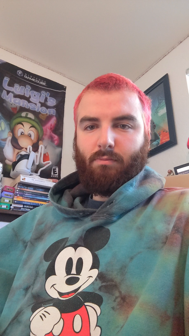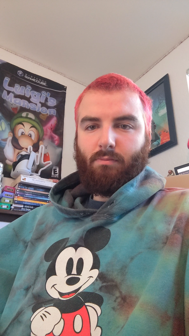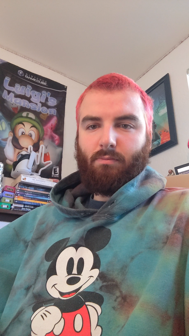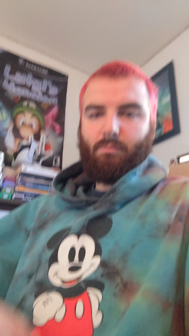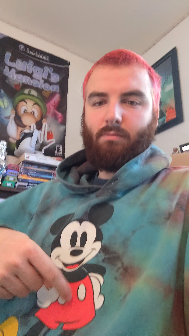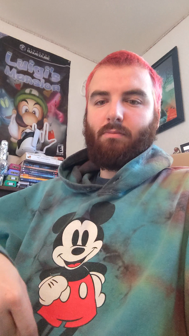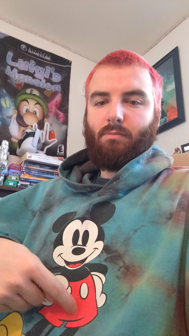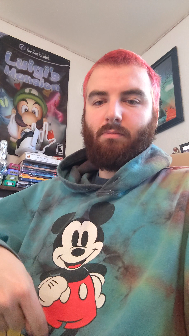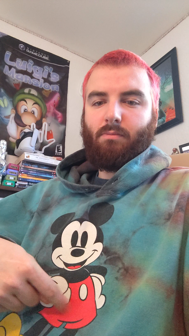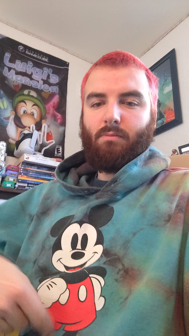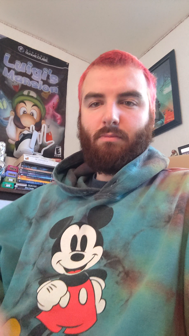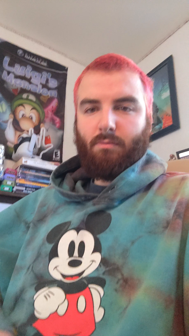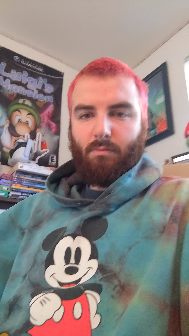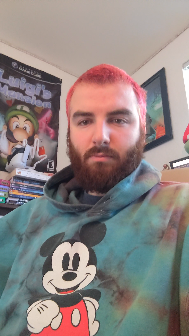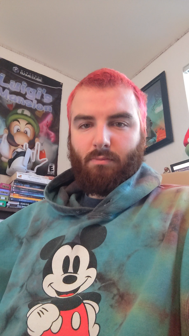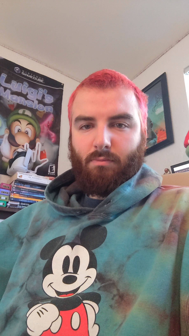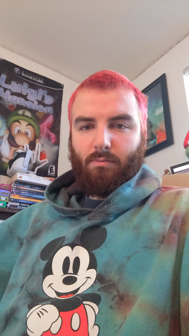belly button